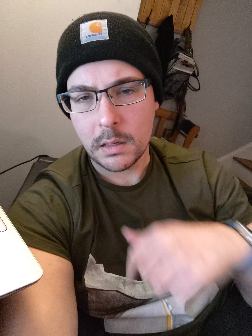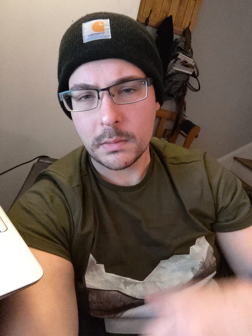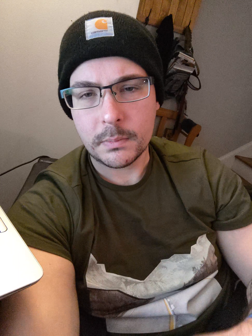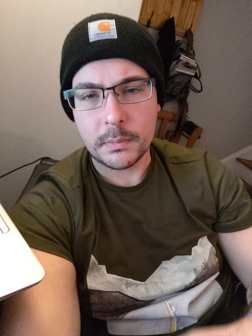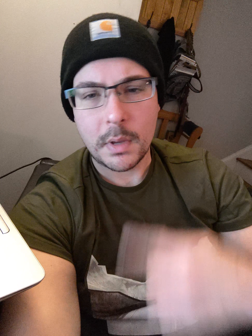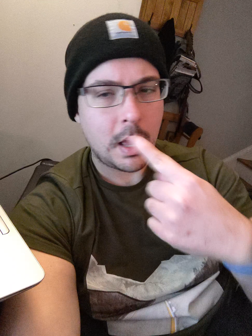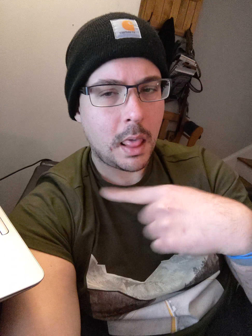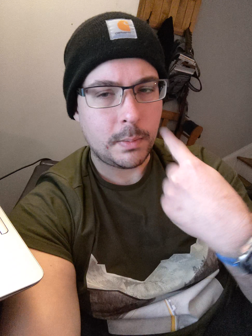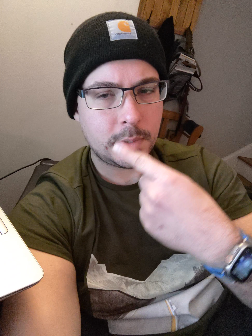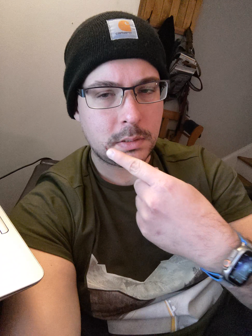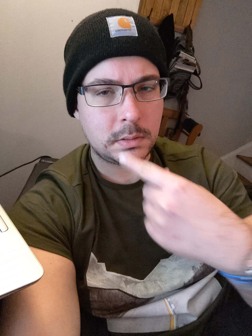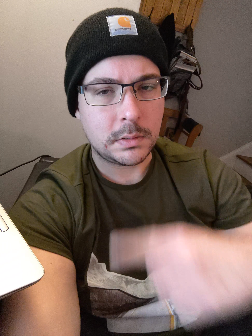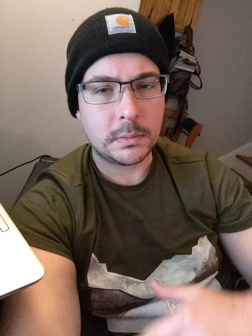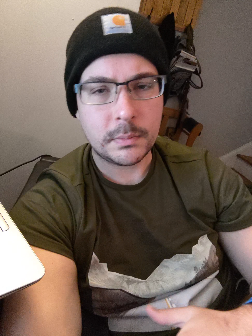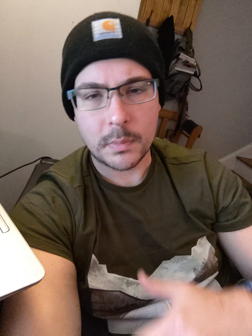lips